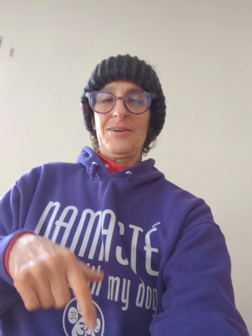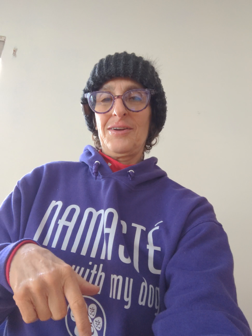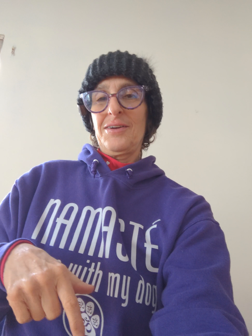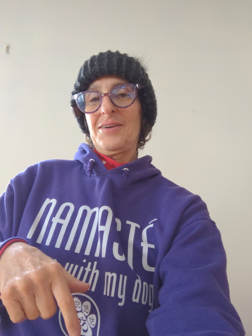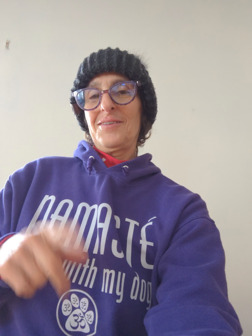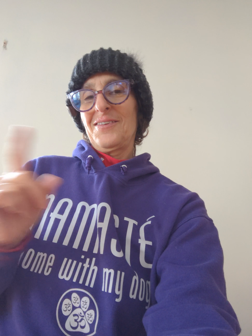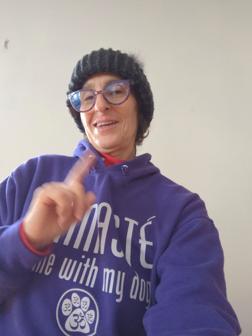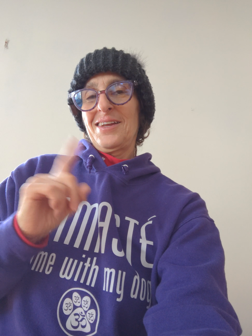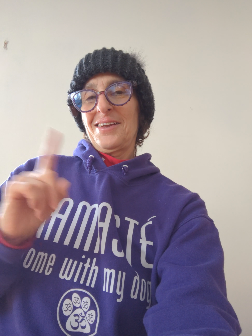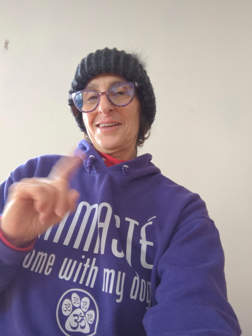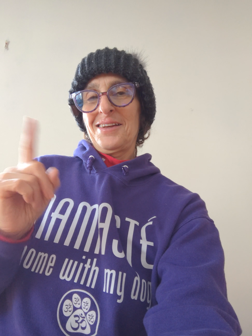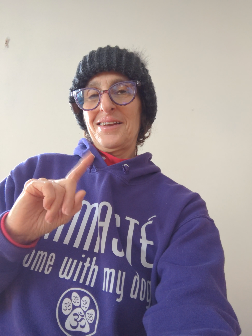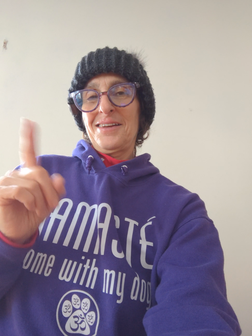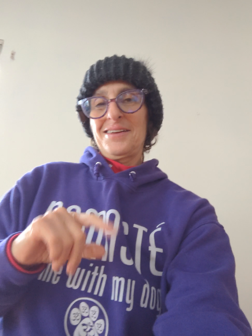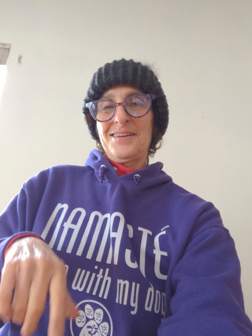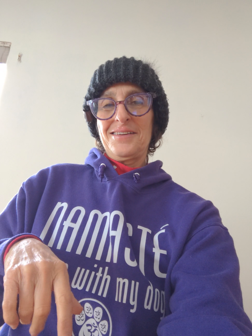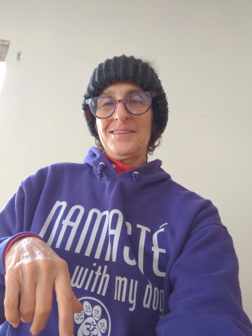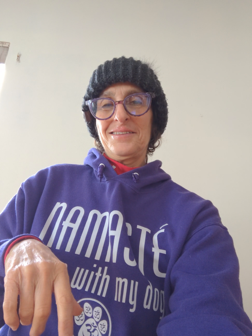where